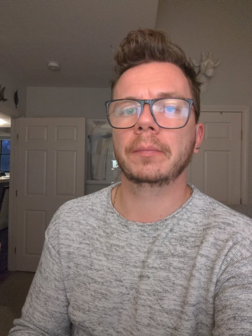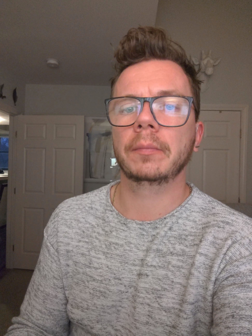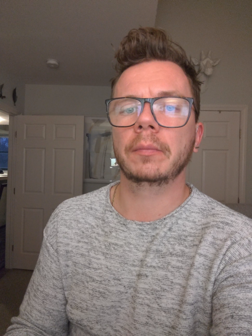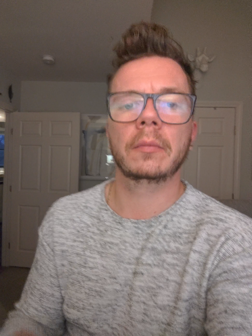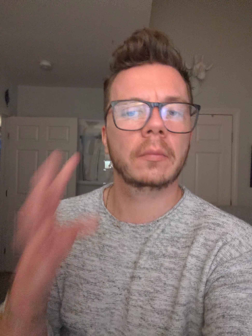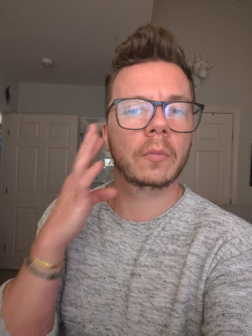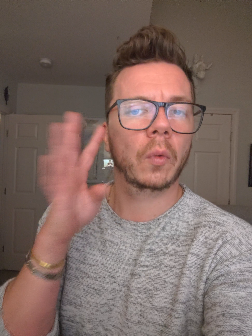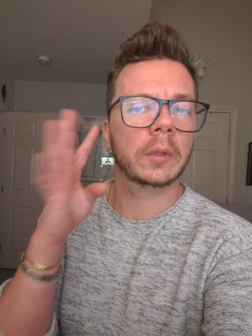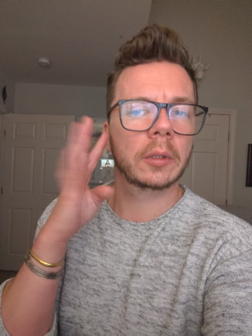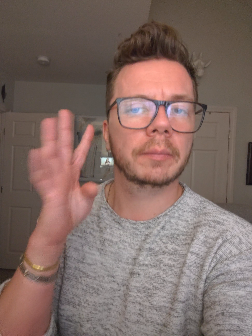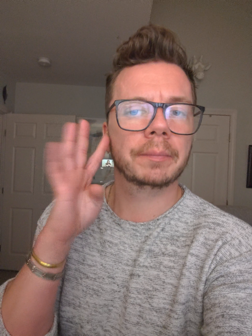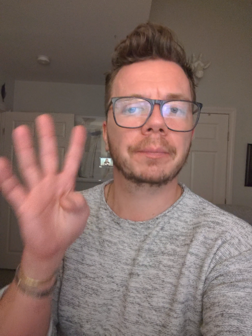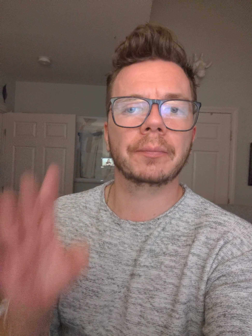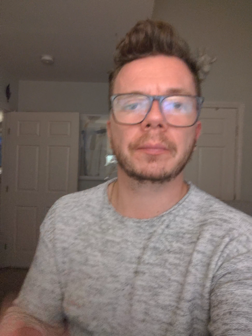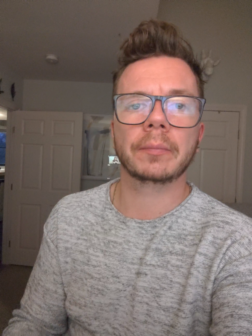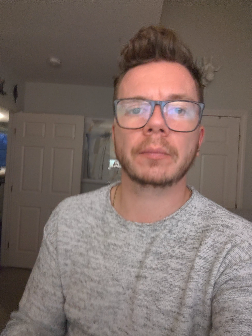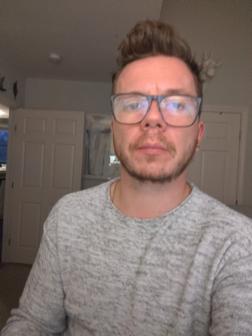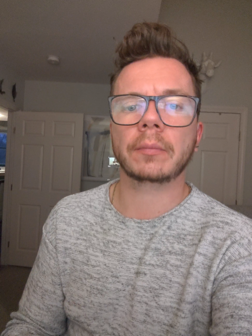noisy